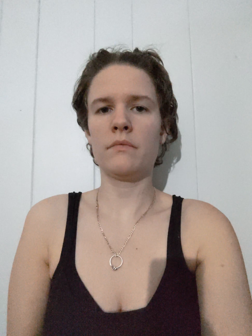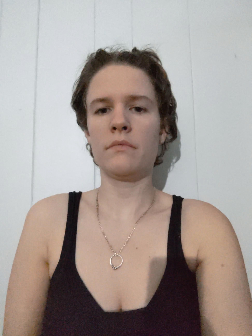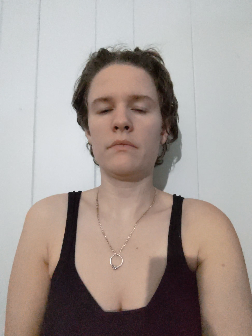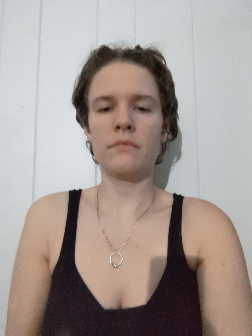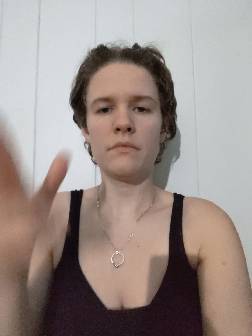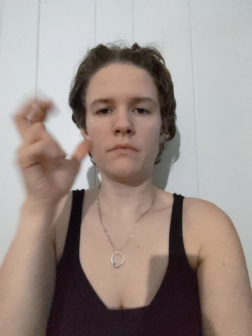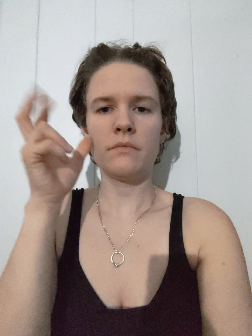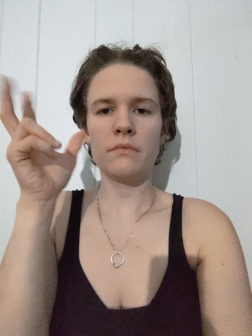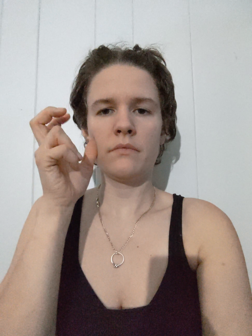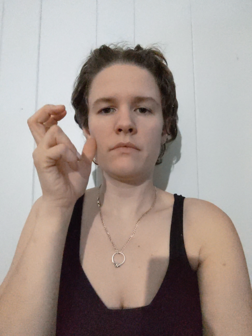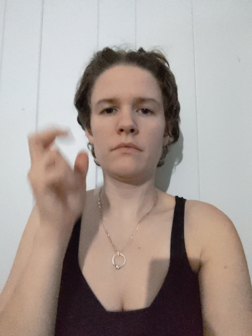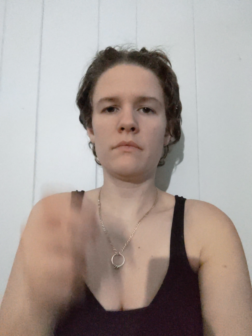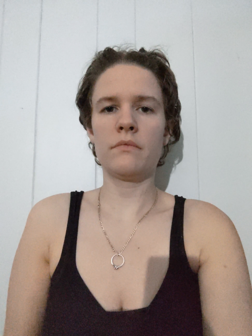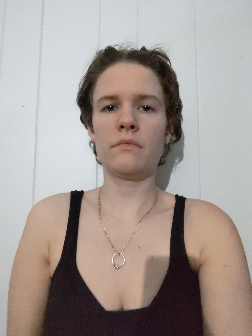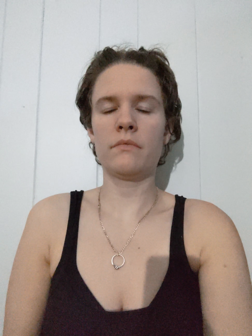listen